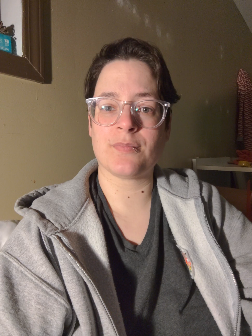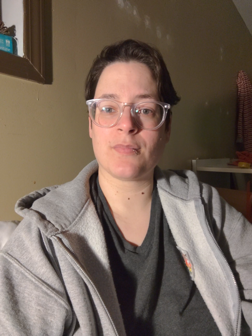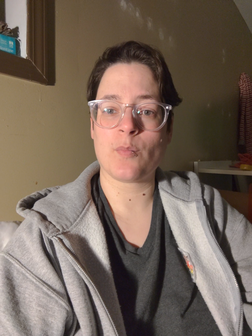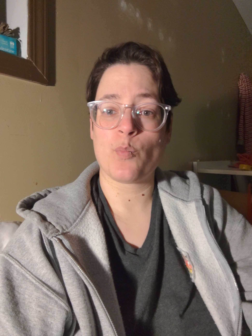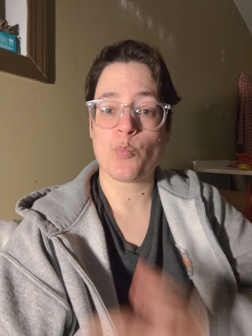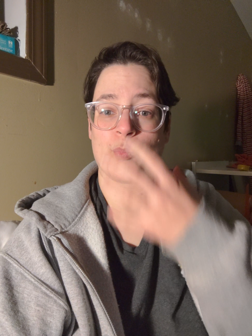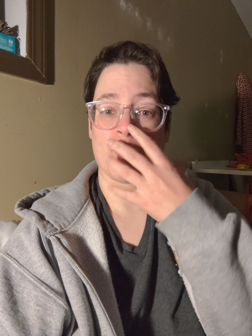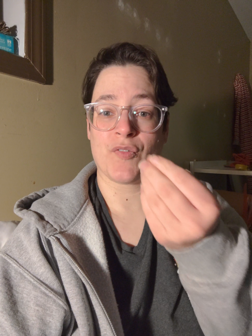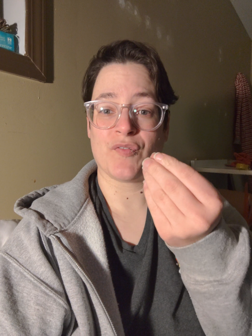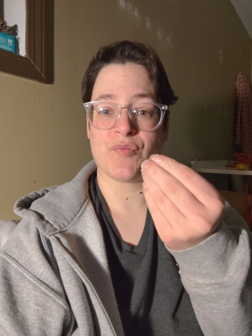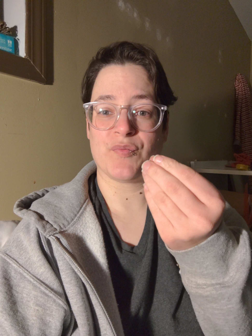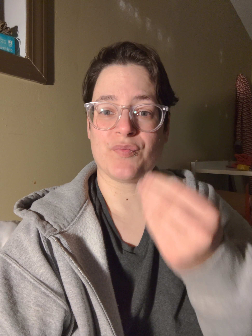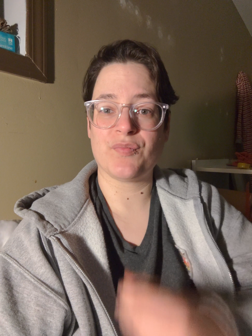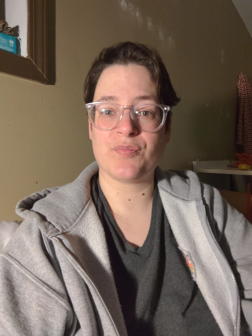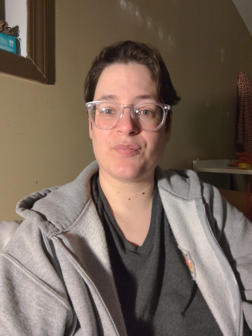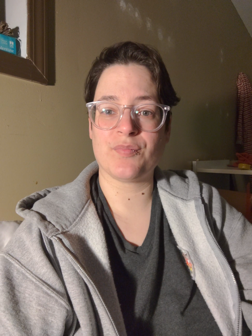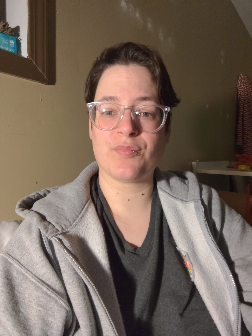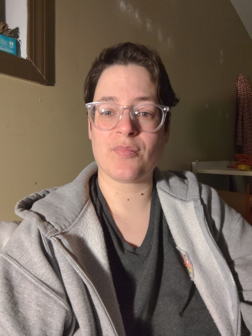wolf